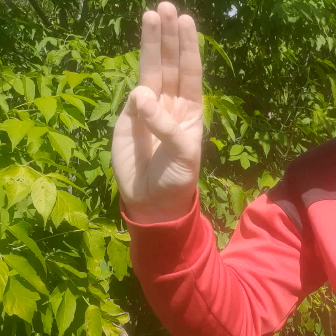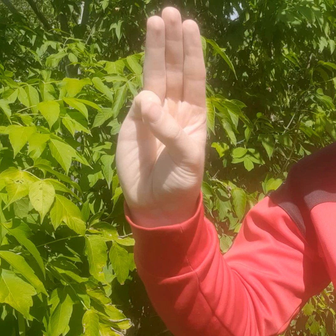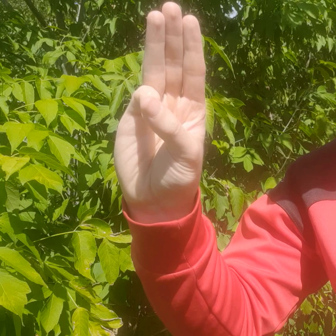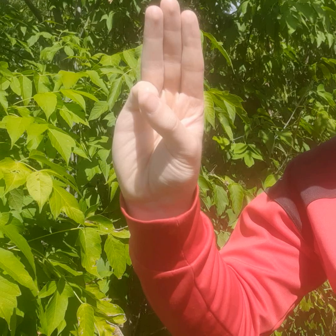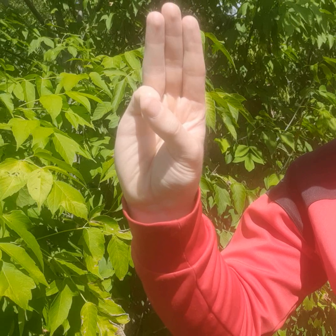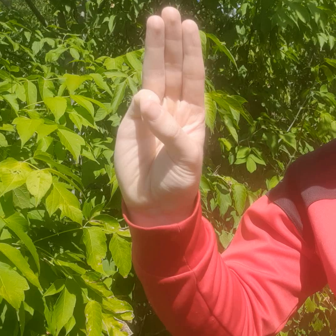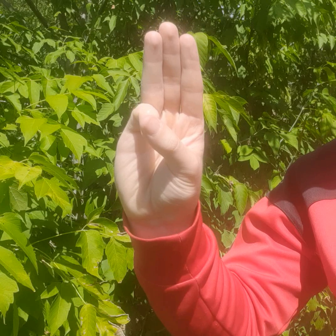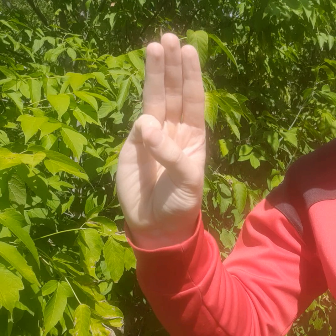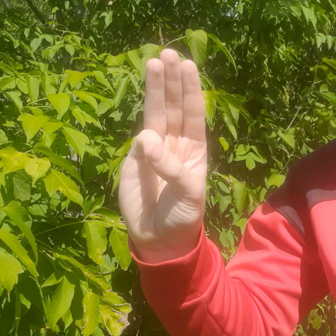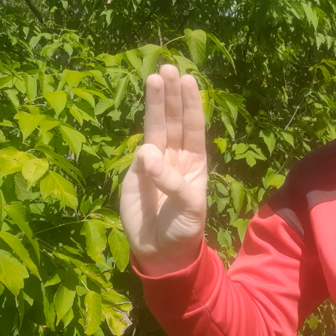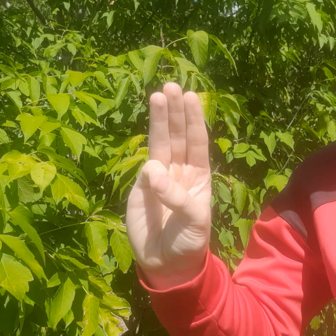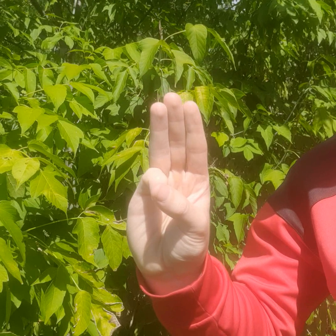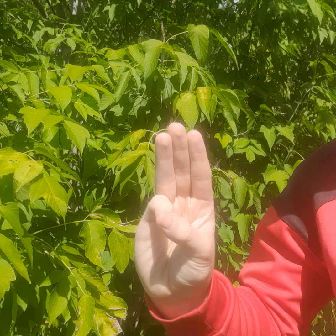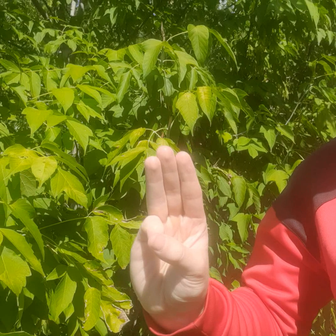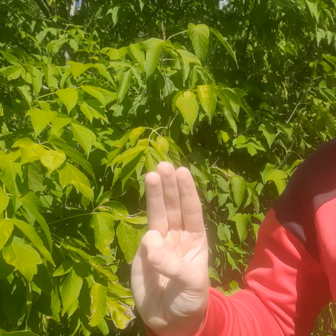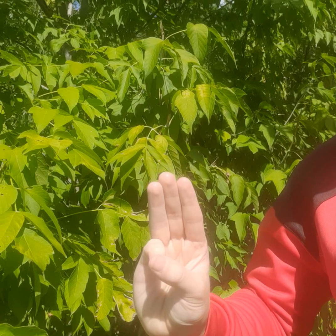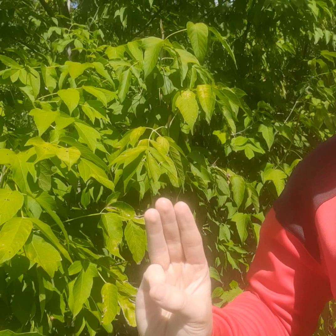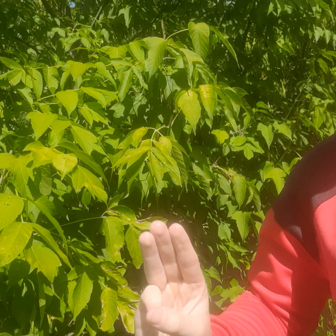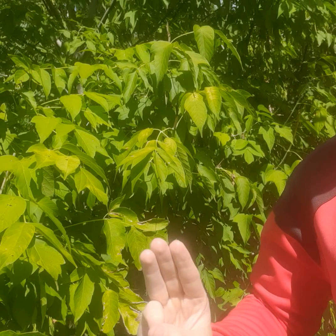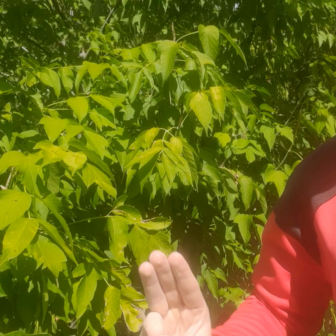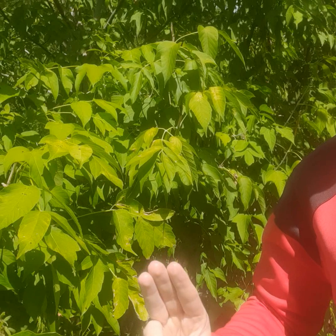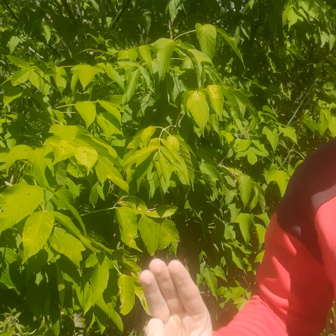Щ